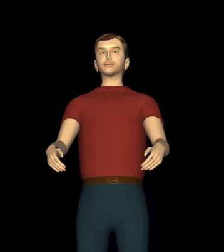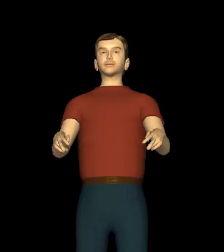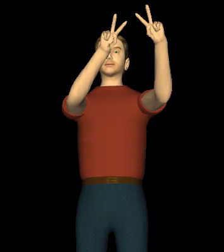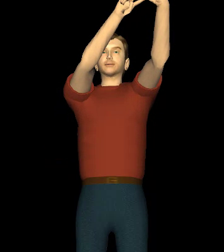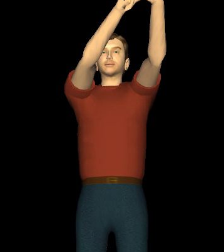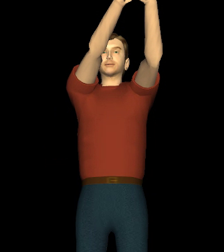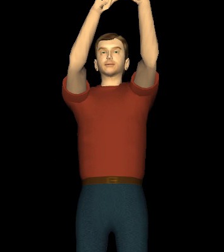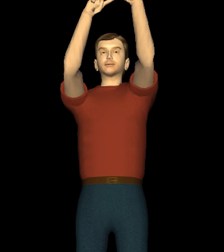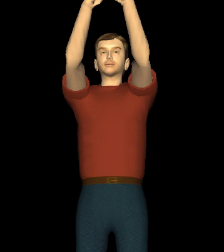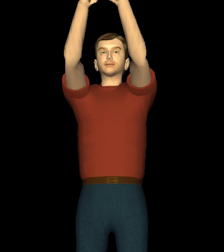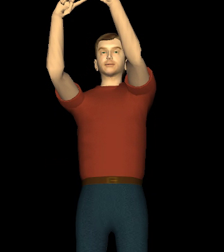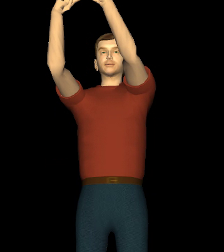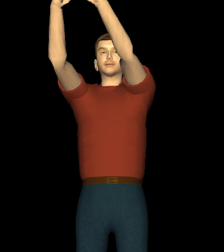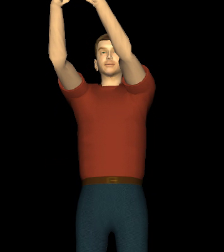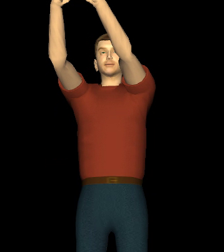نجمة